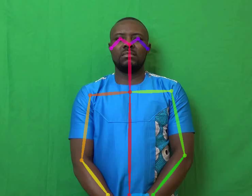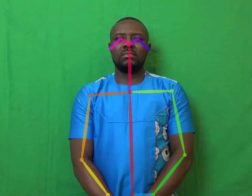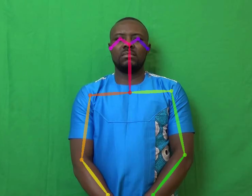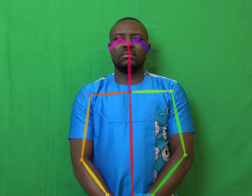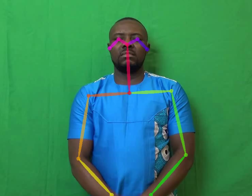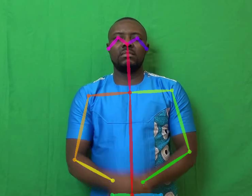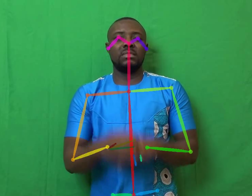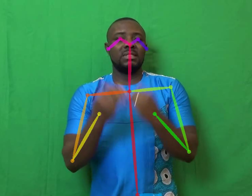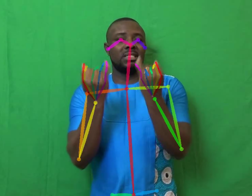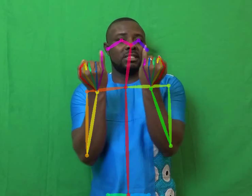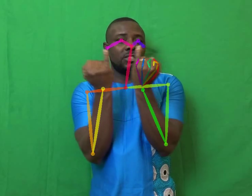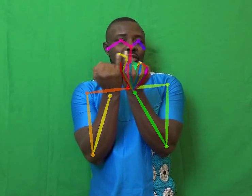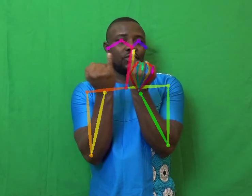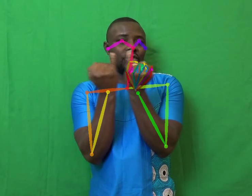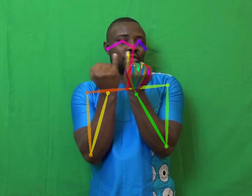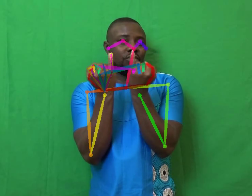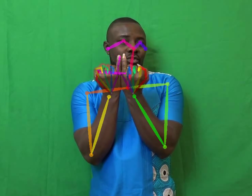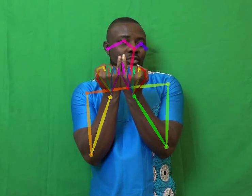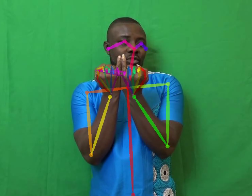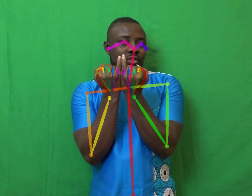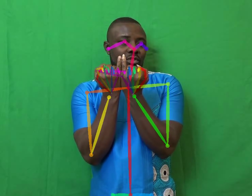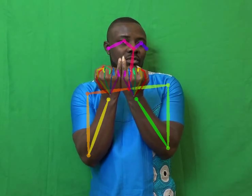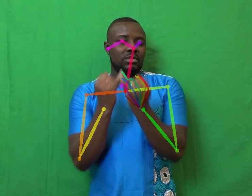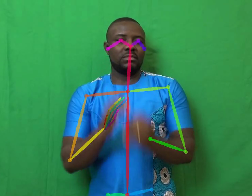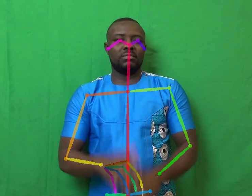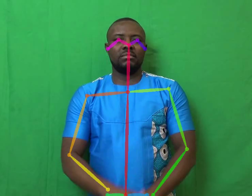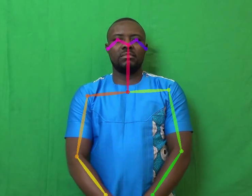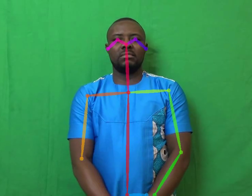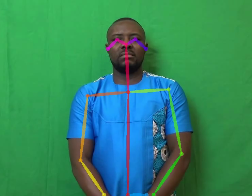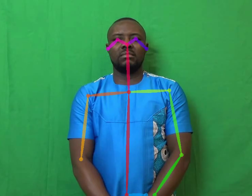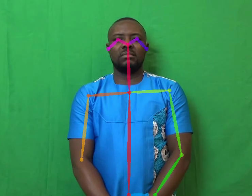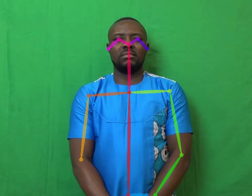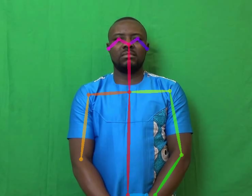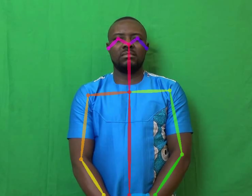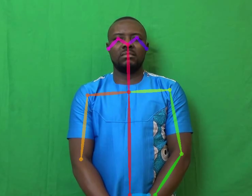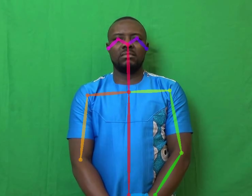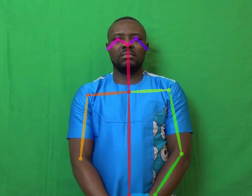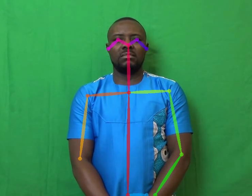national health insurance